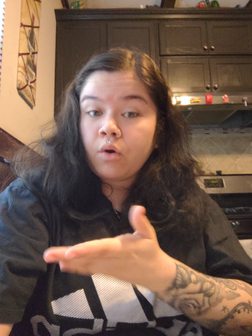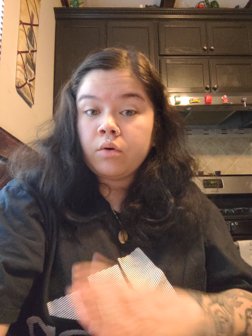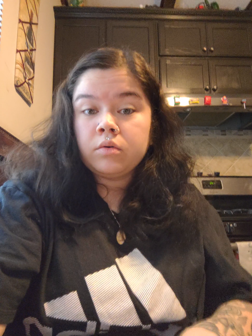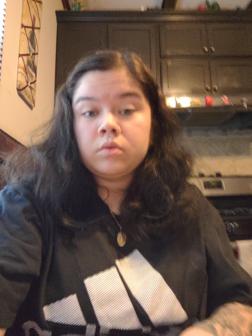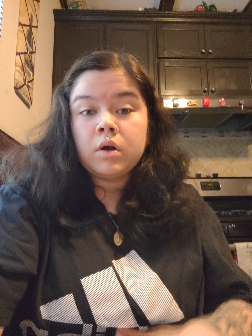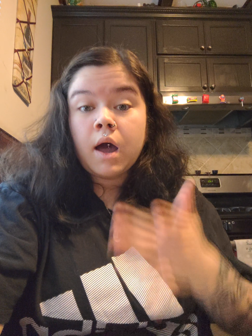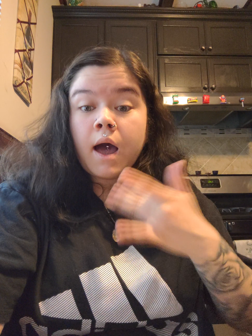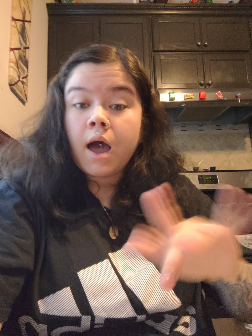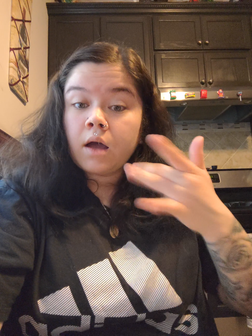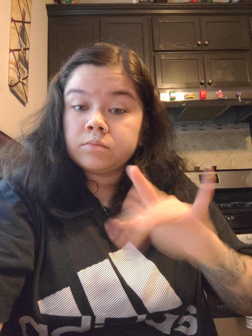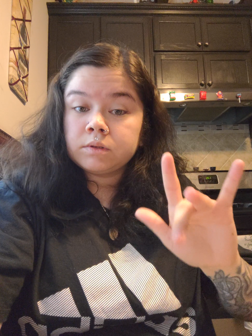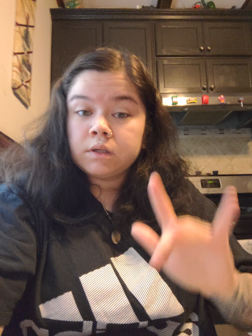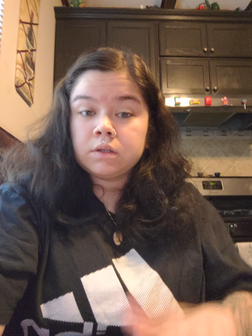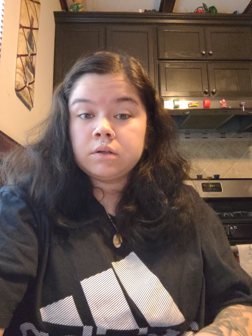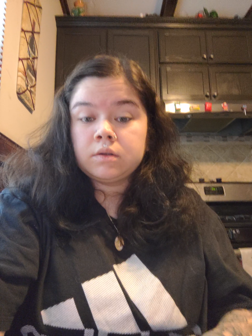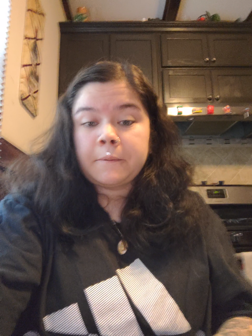empty